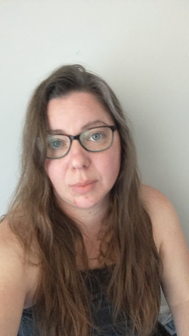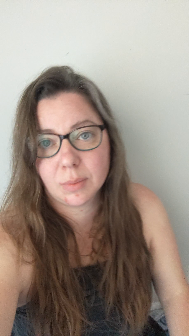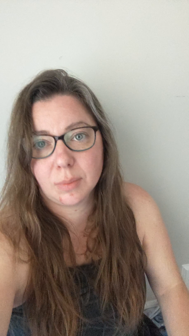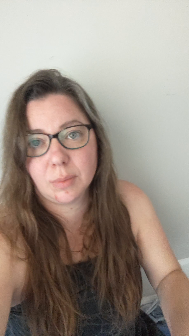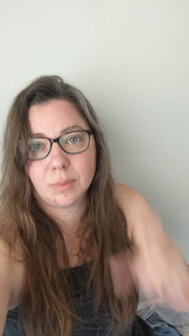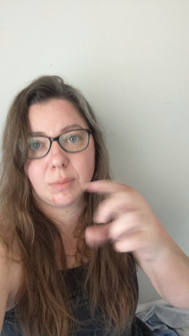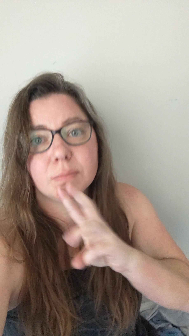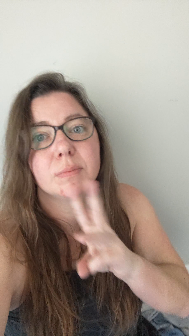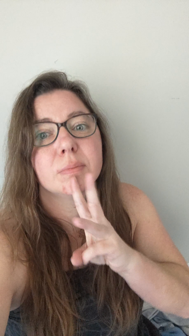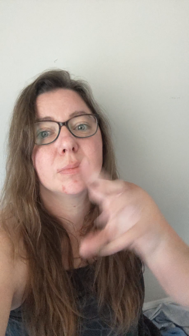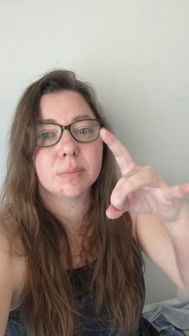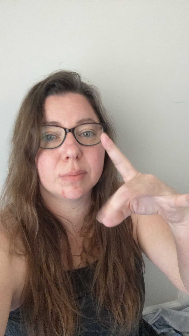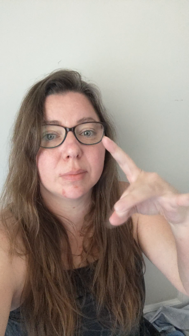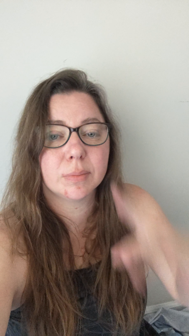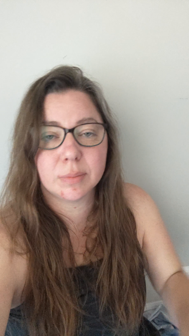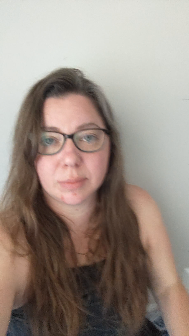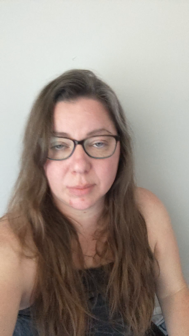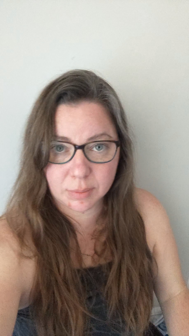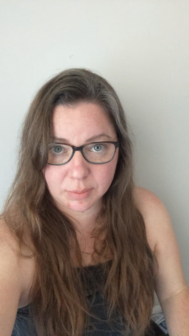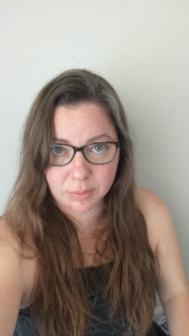melon